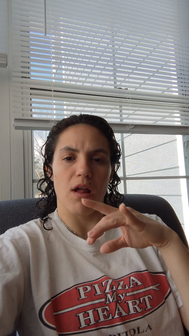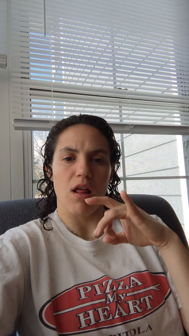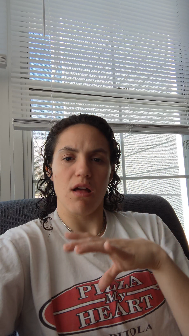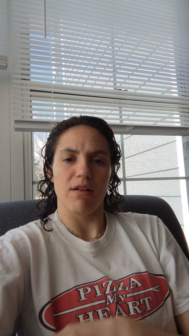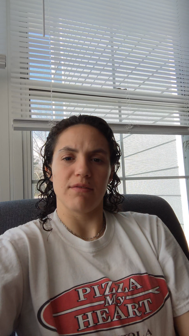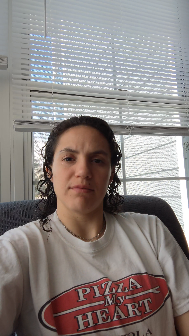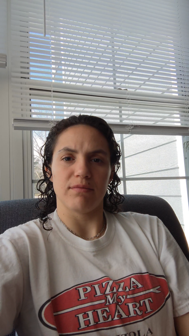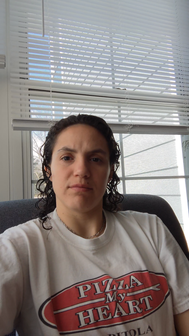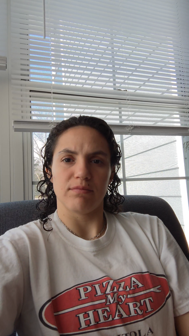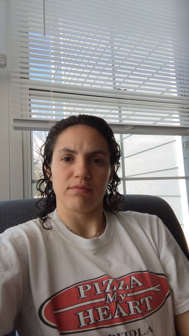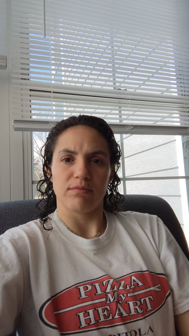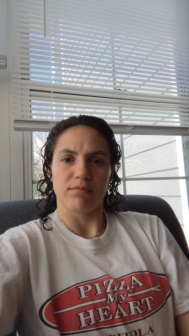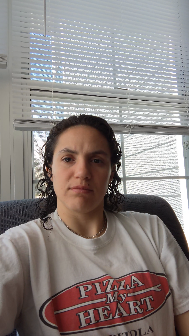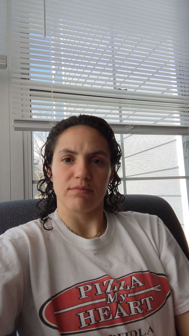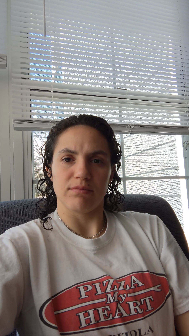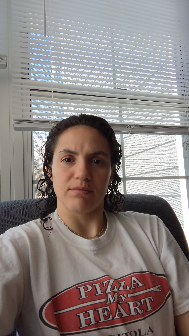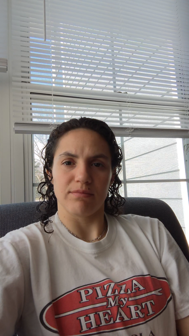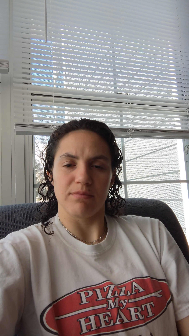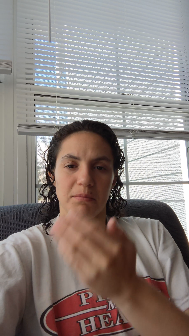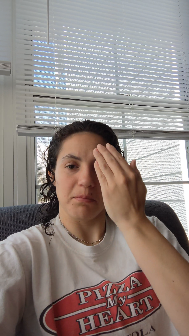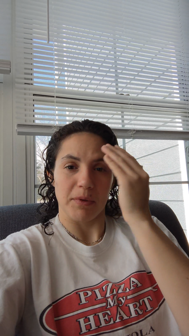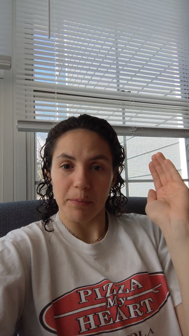peekaboo